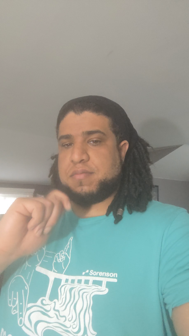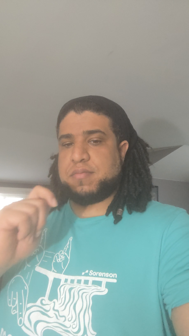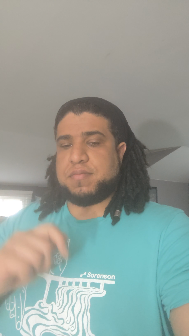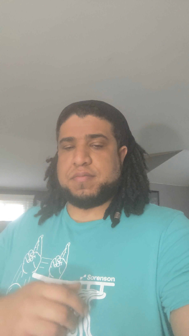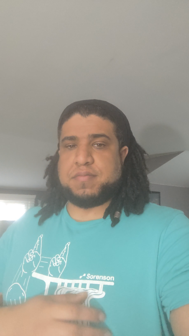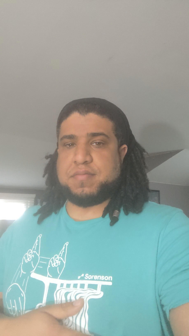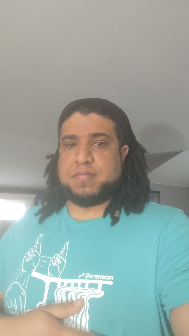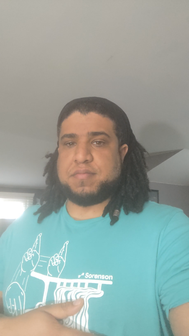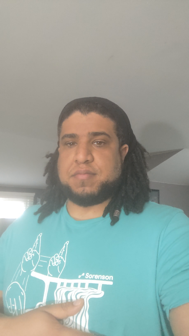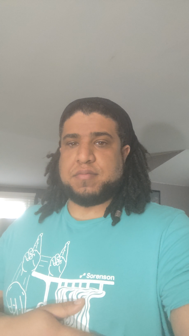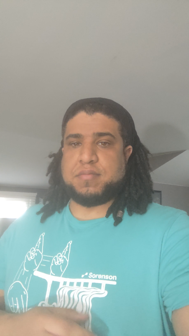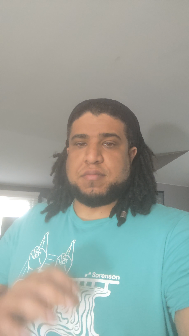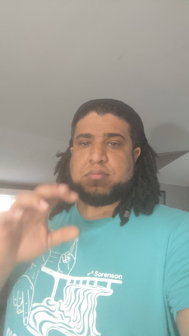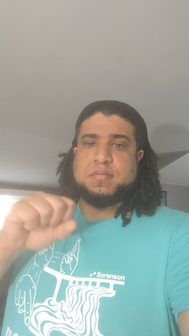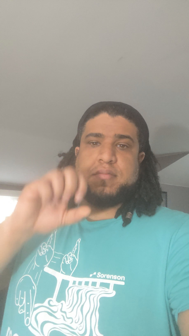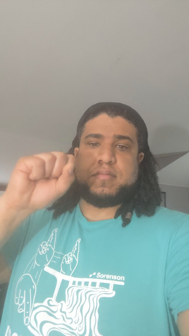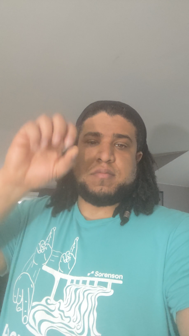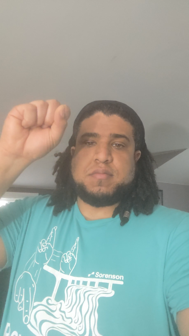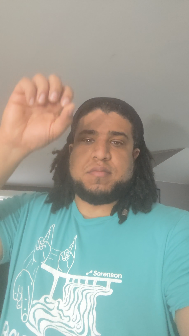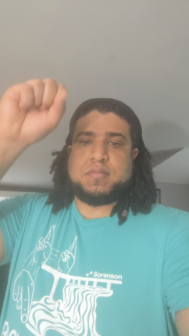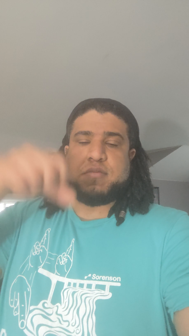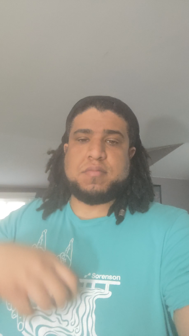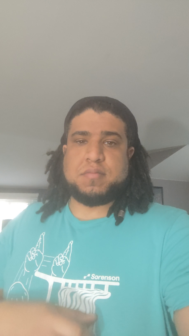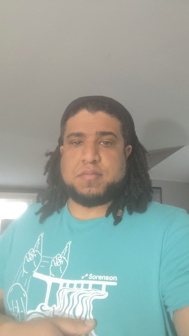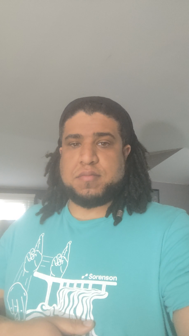ladder